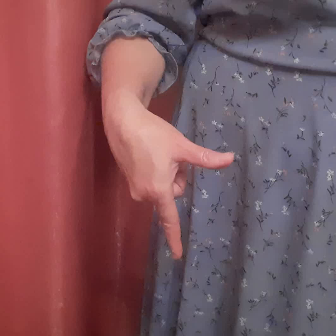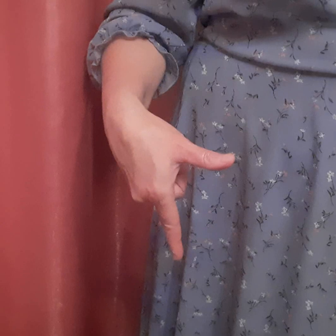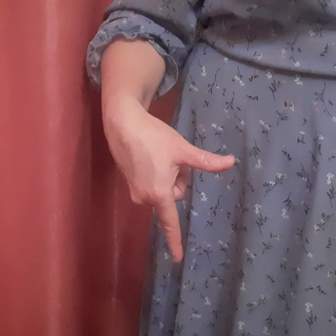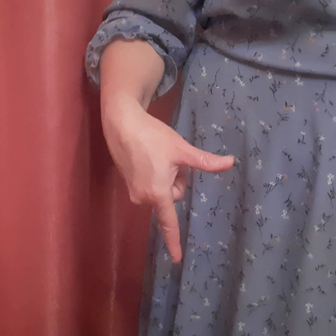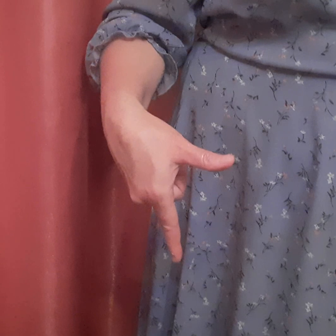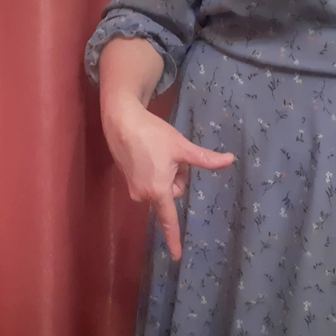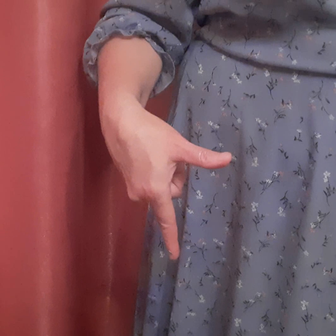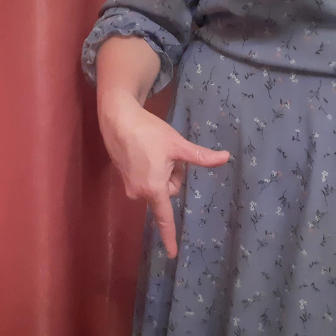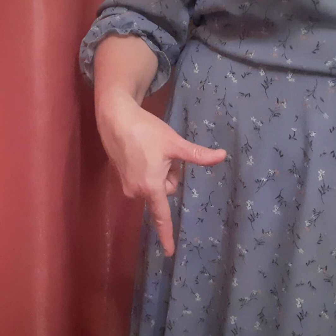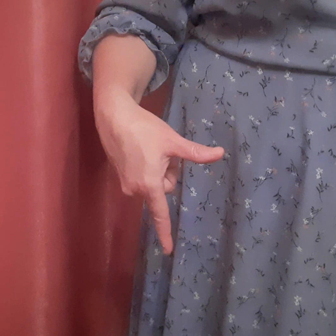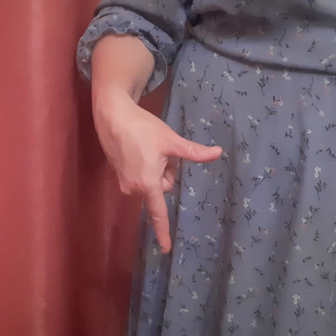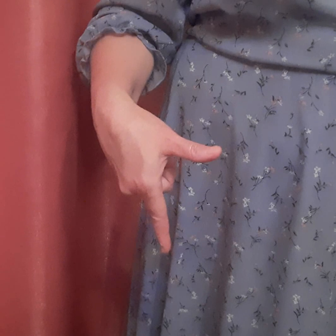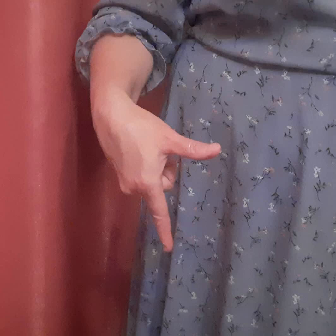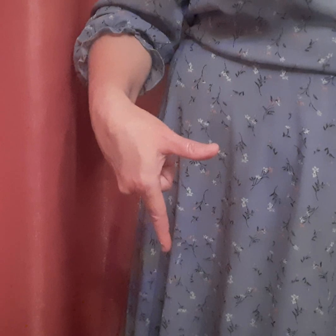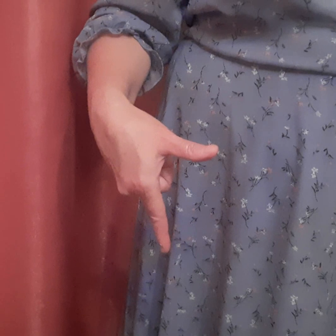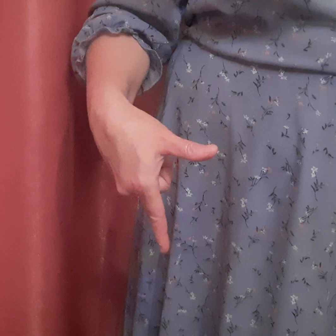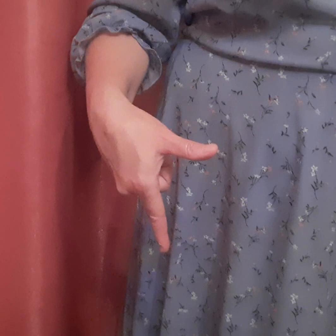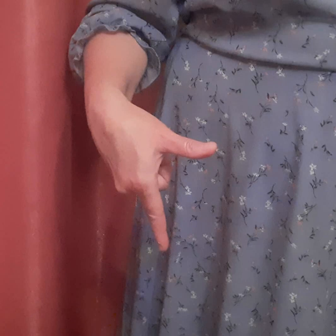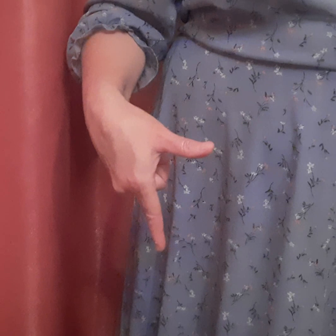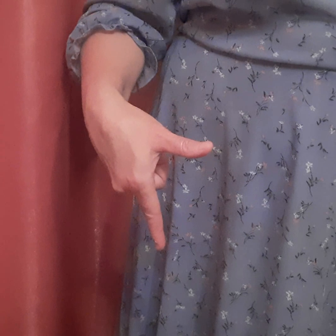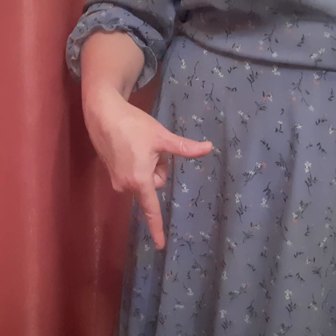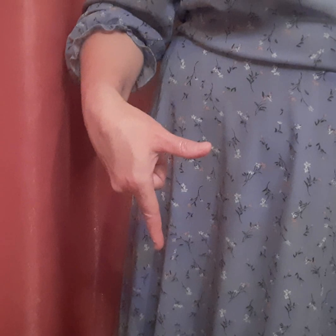Г